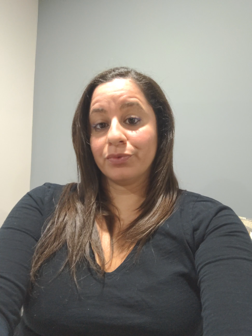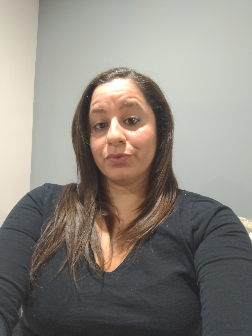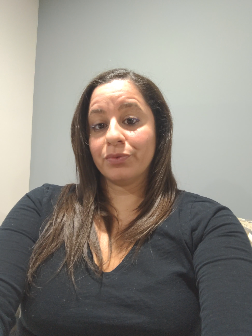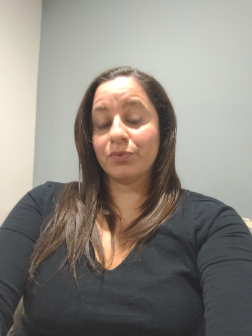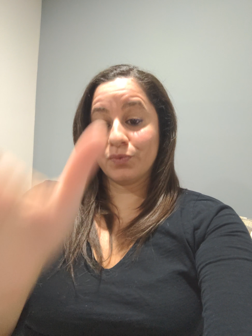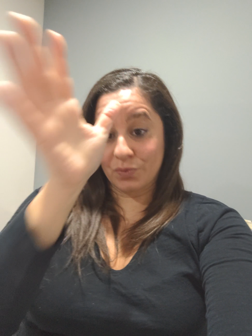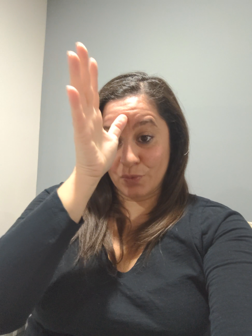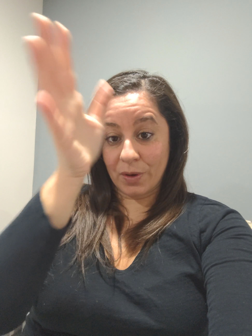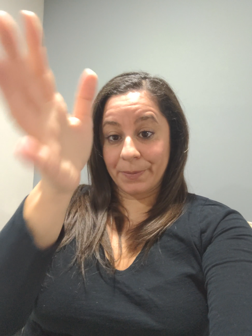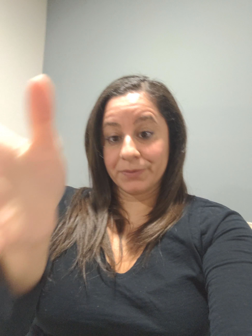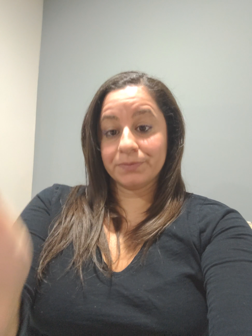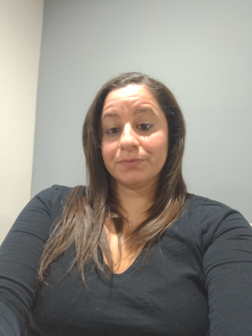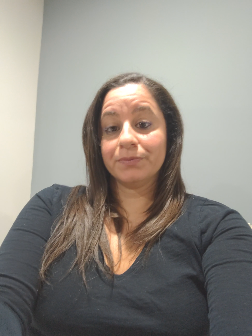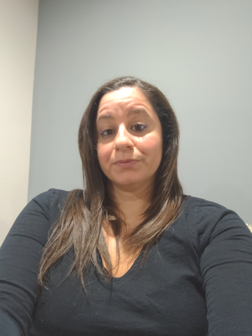grandpa